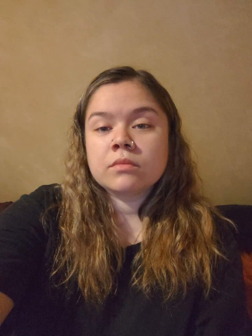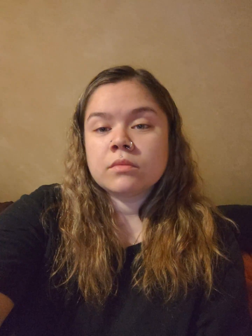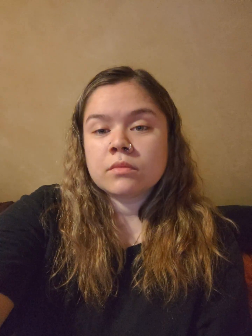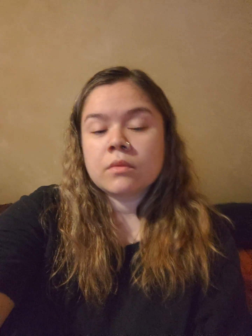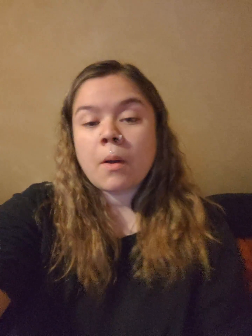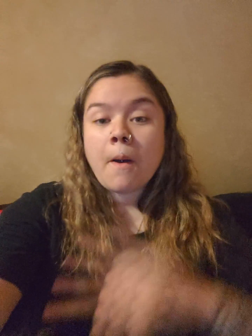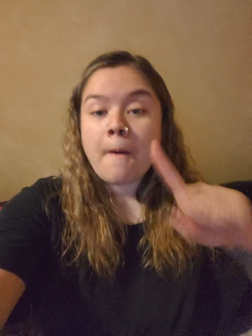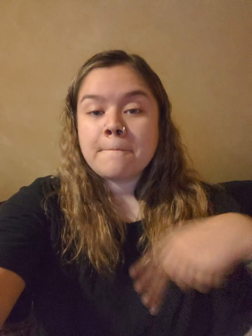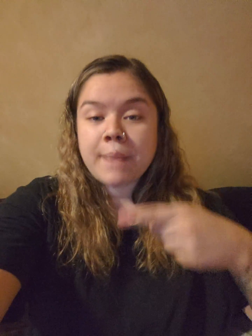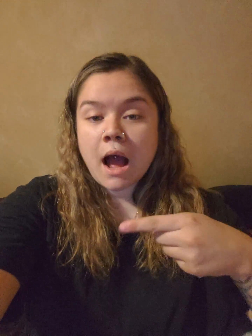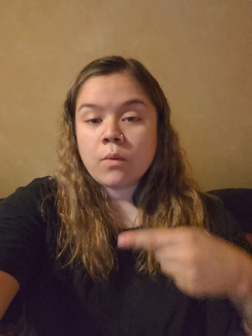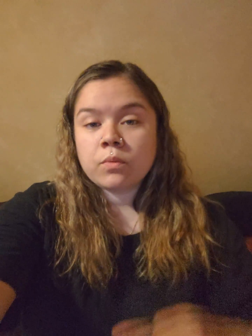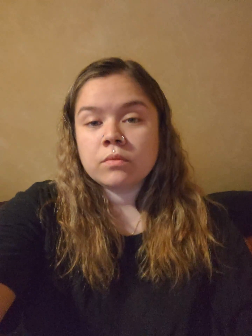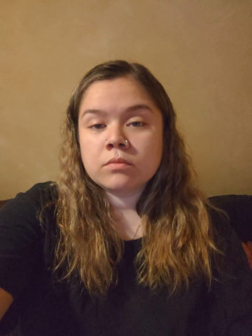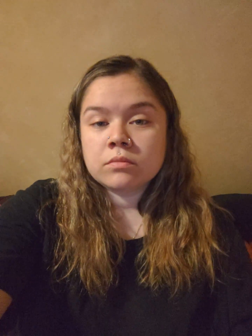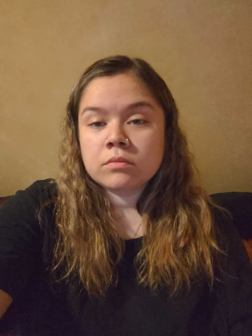about